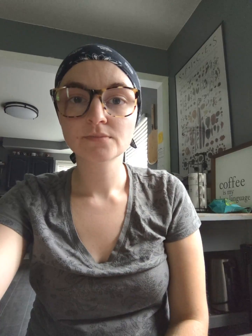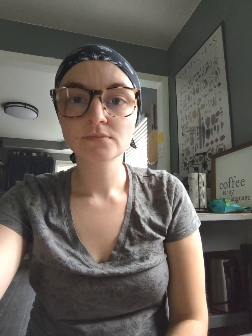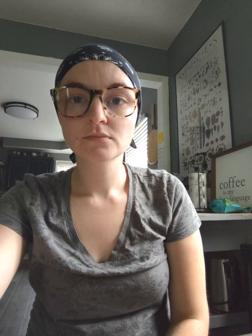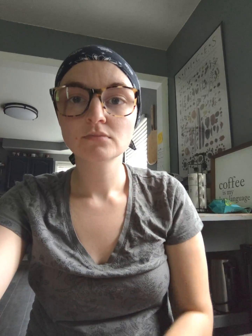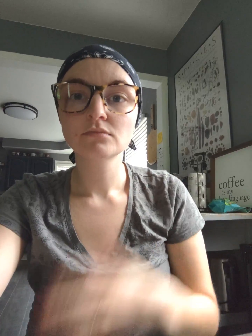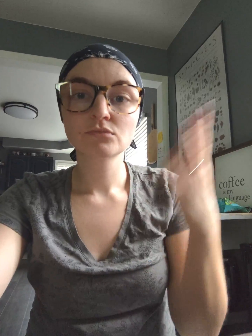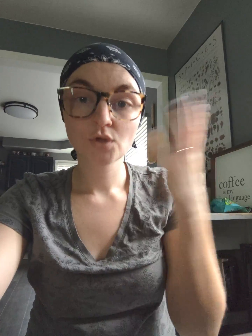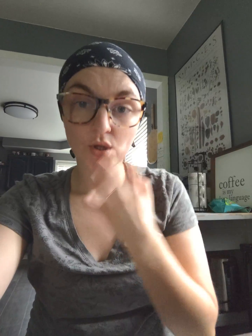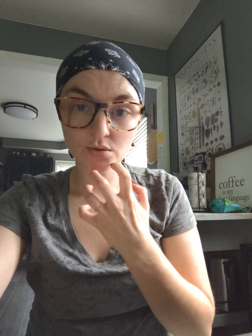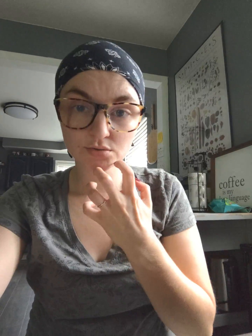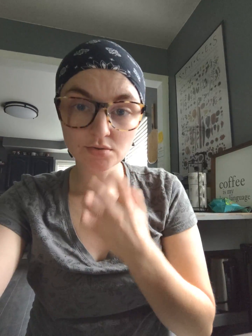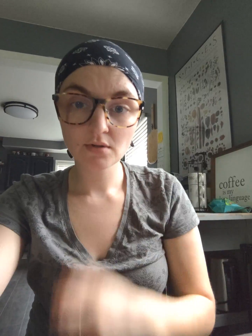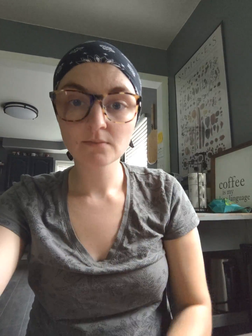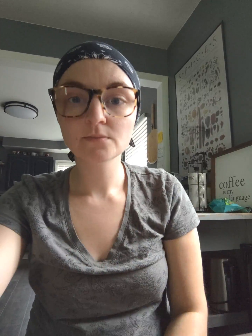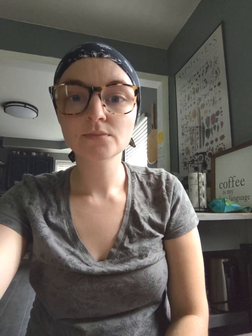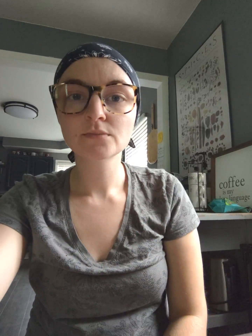dark